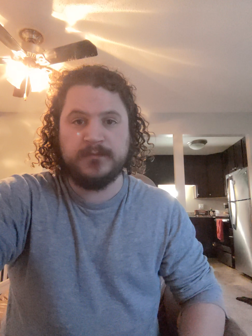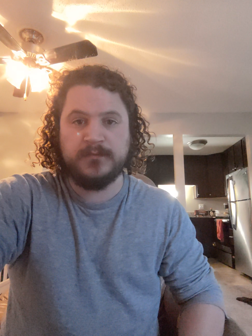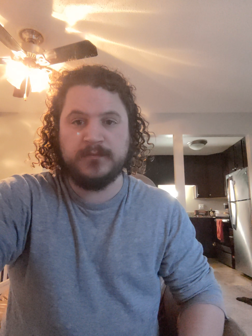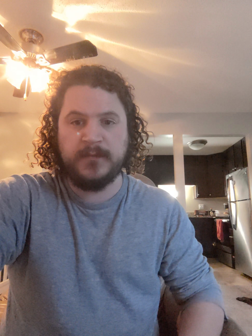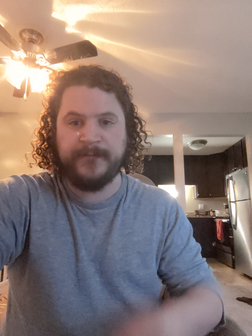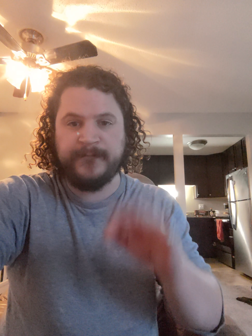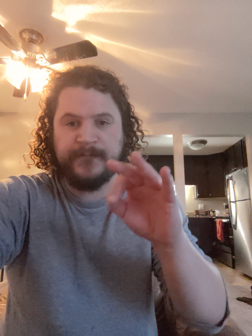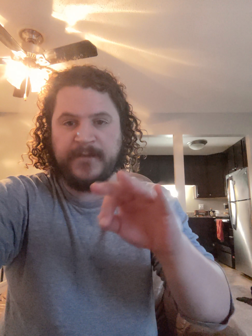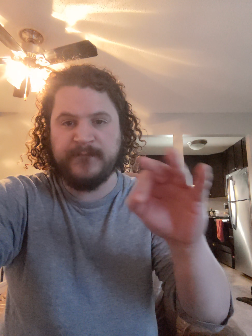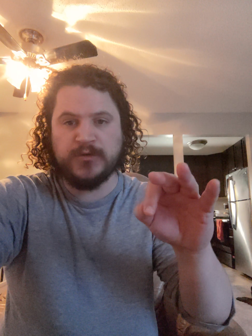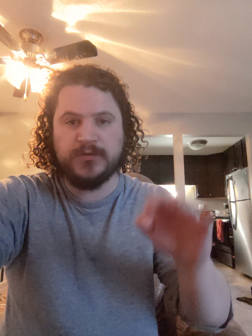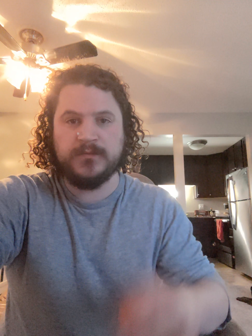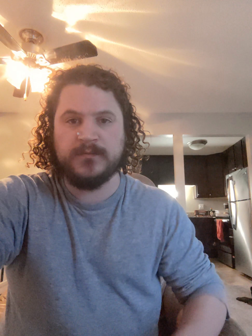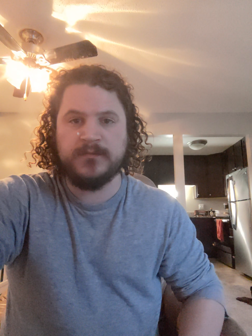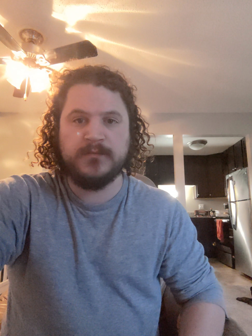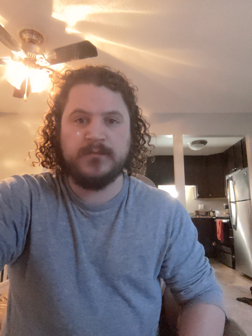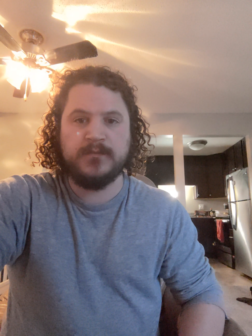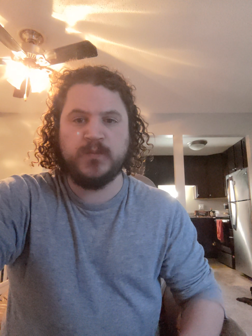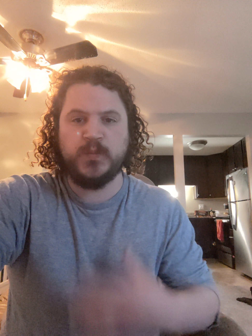french fries